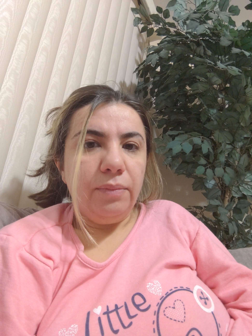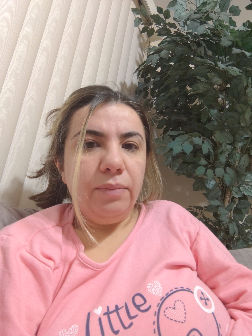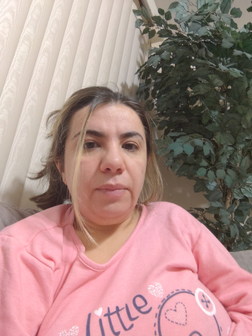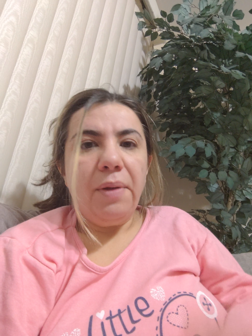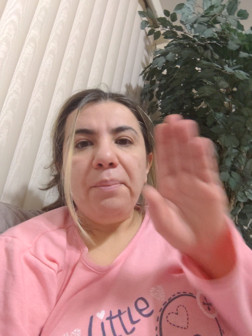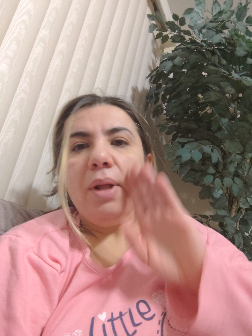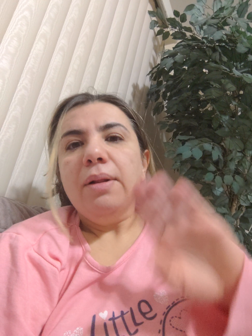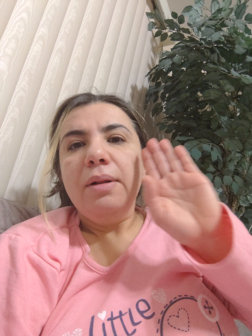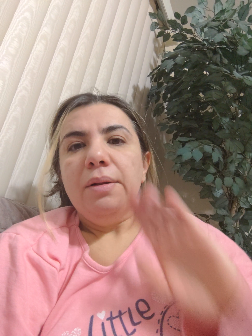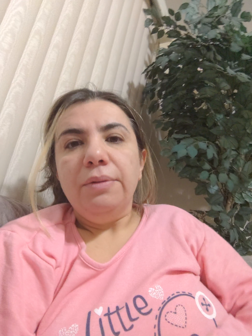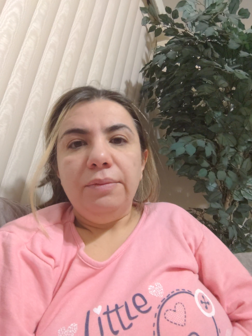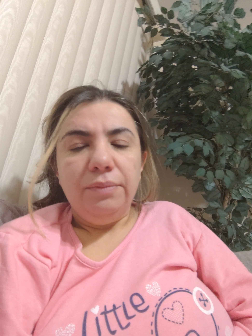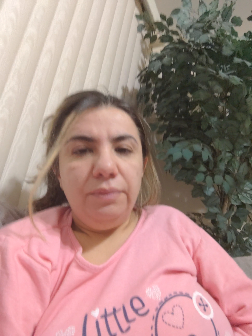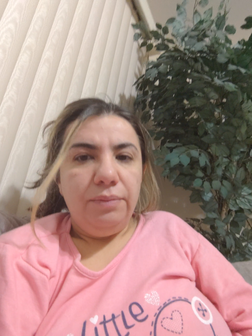brown